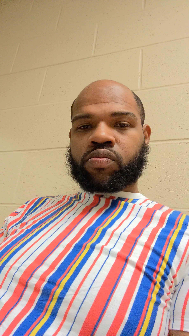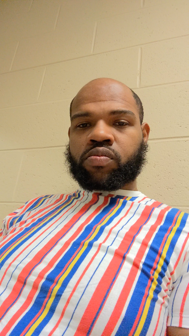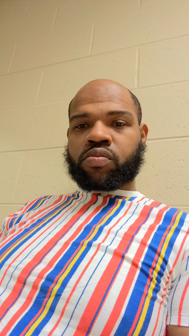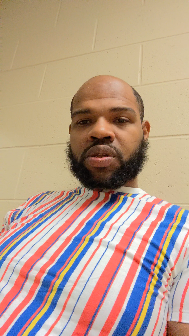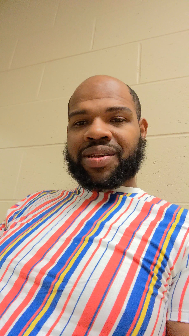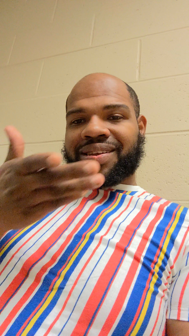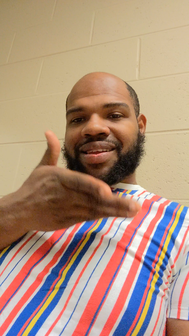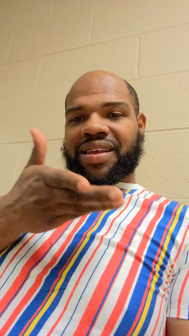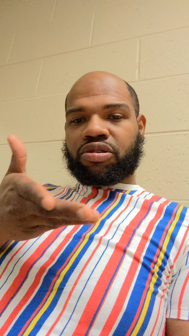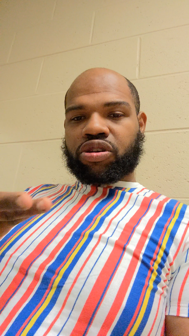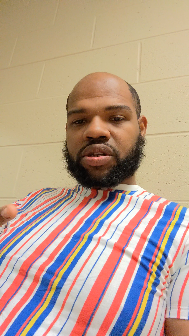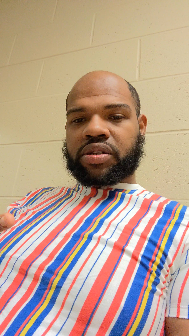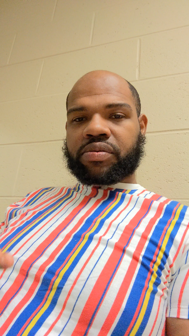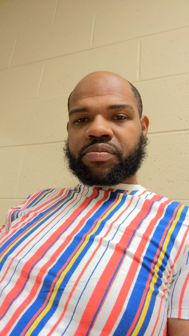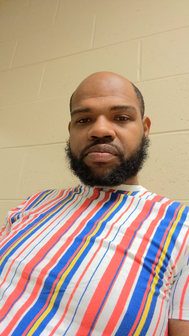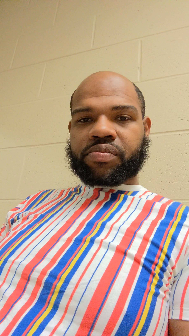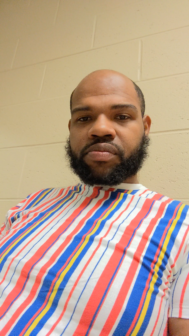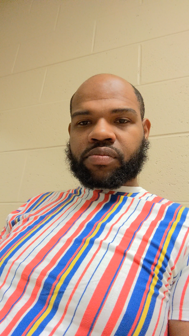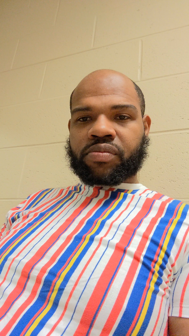carry